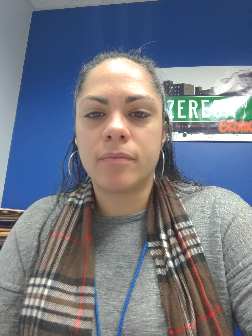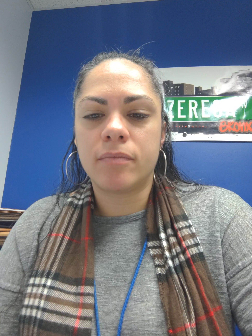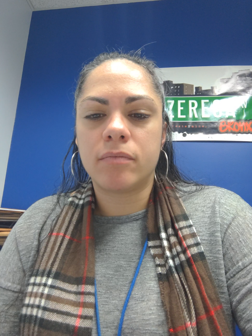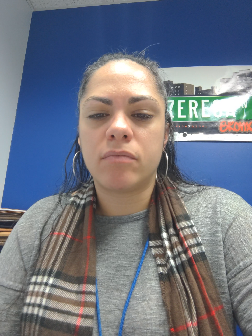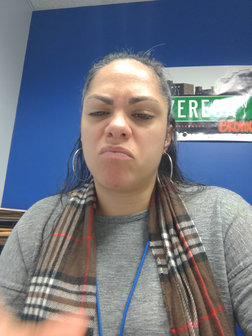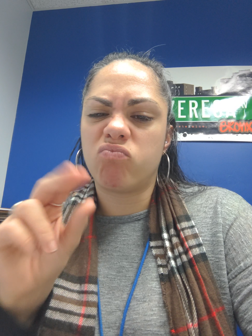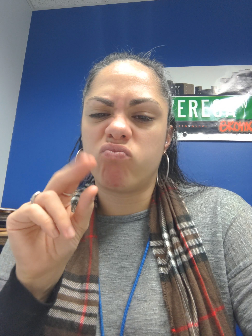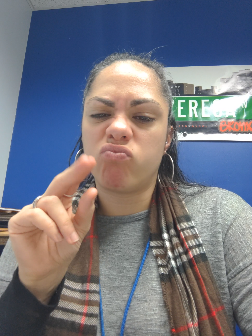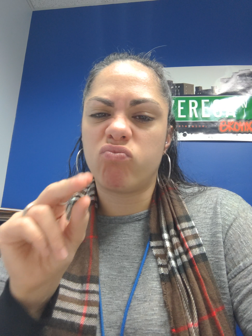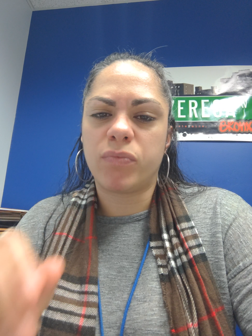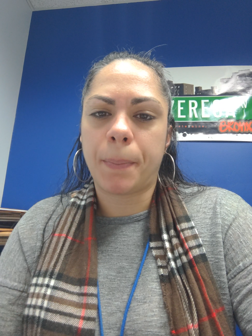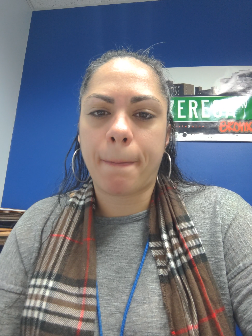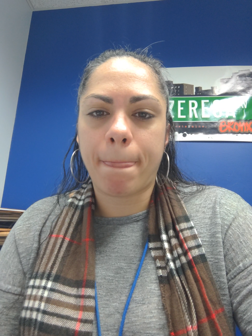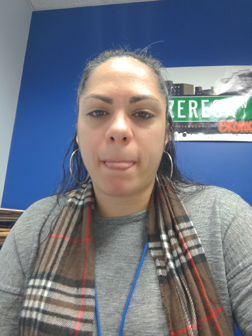no